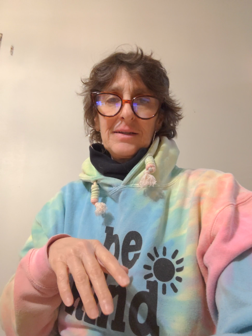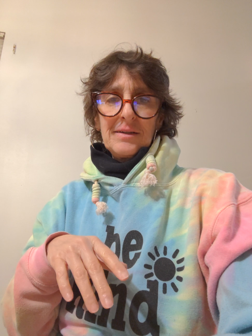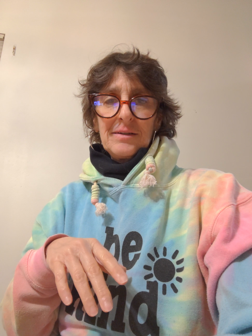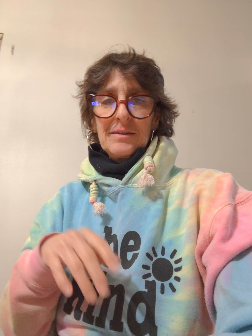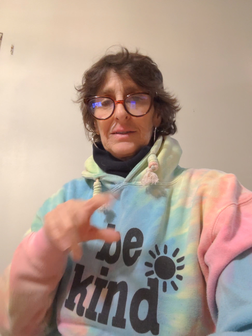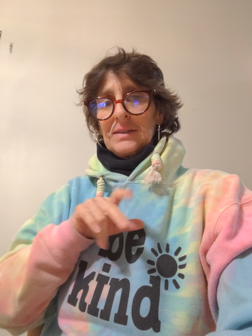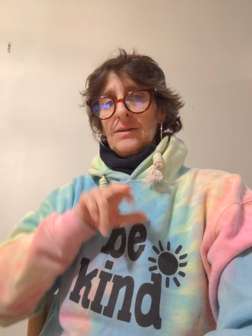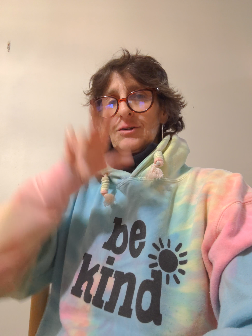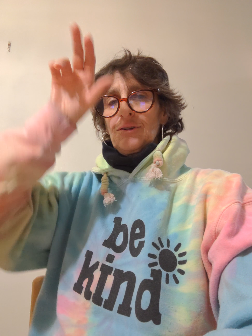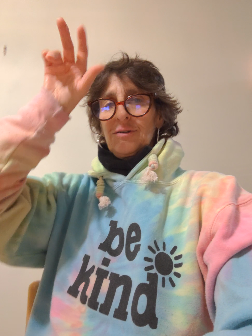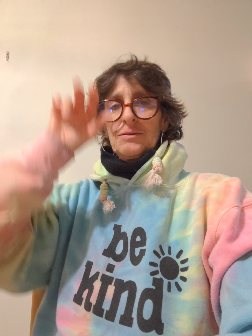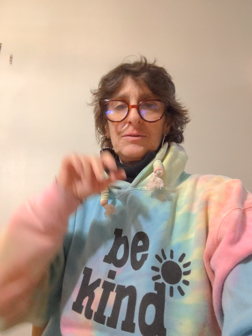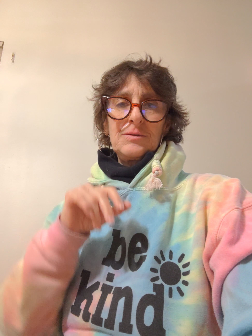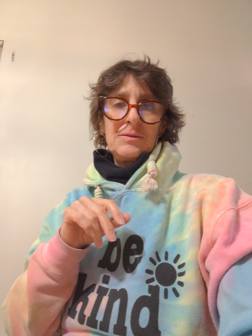stairs